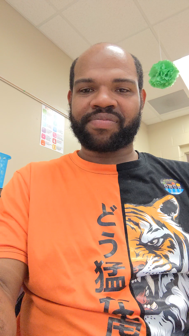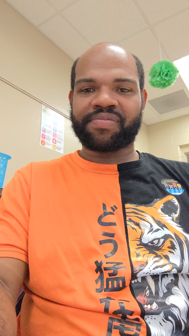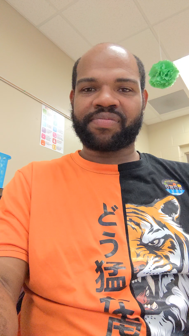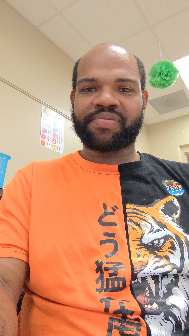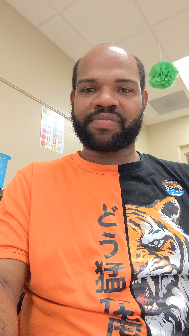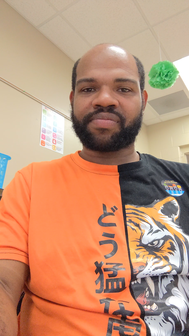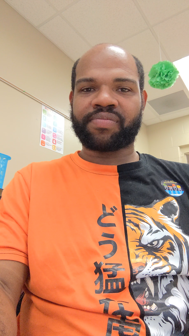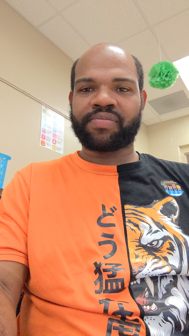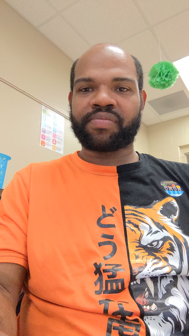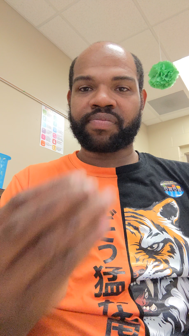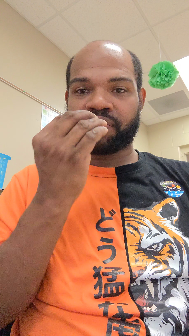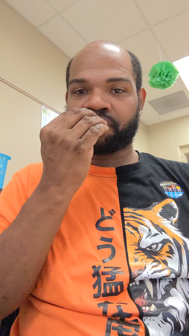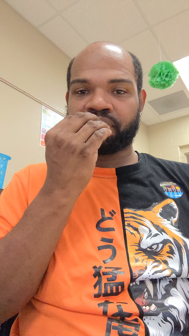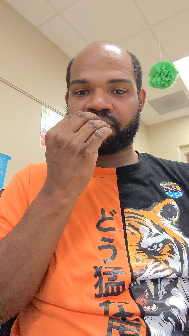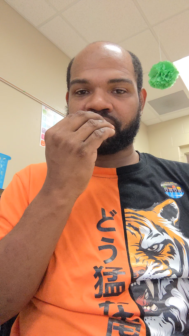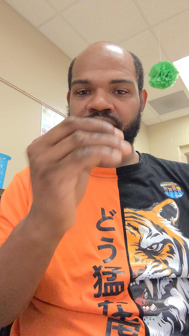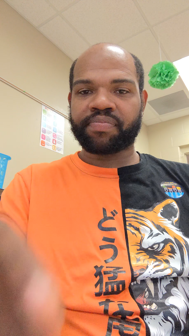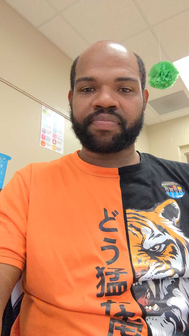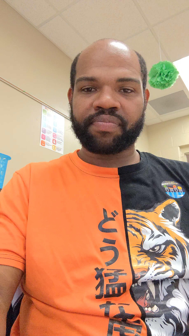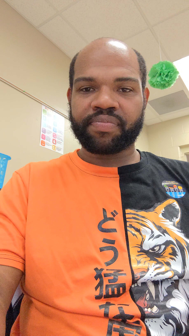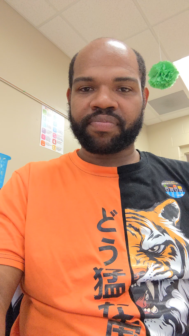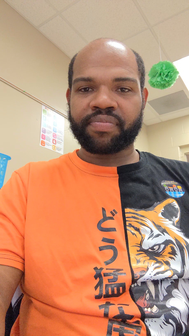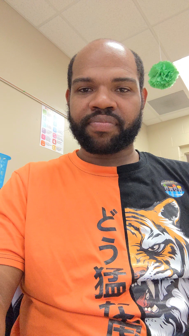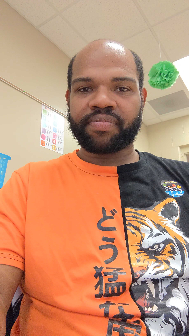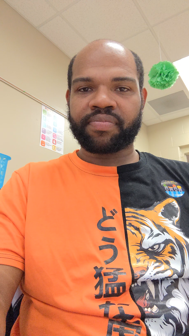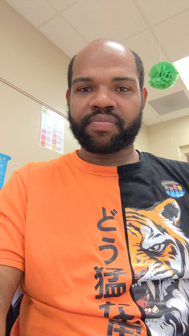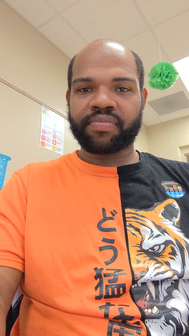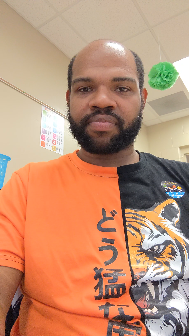eat